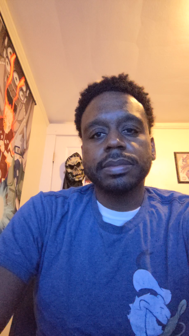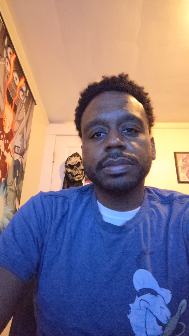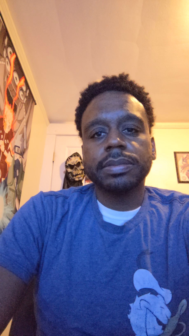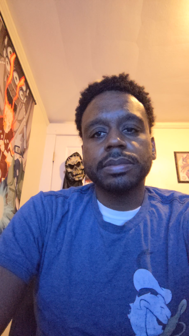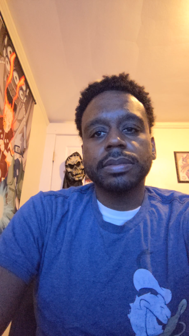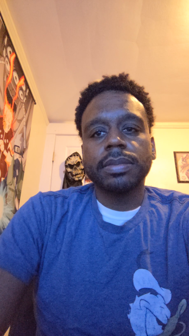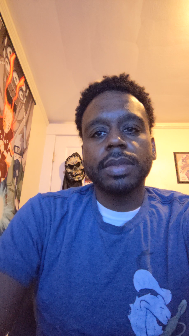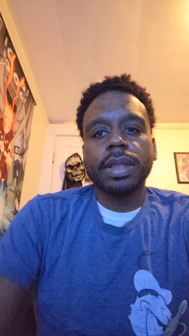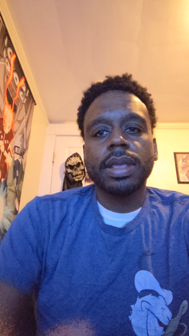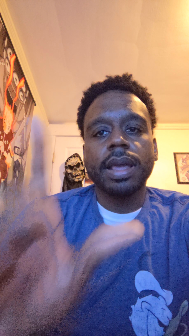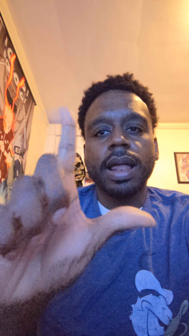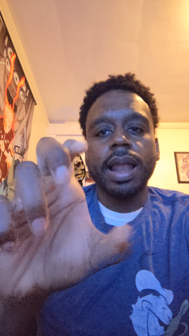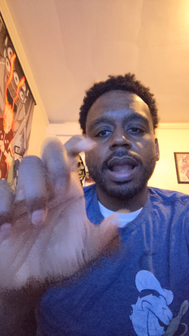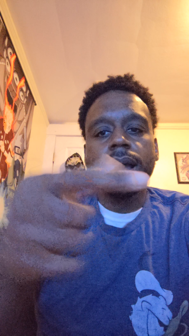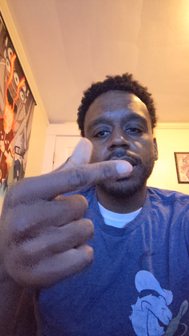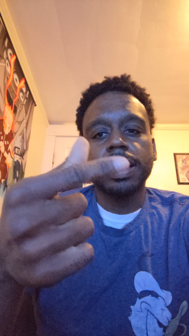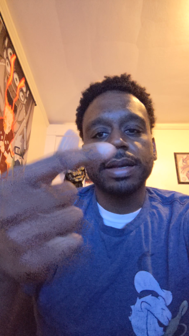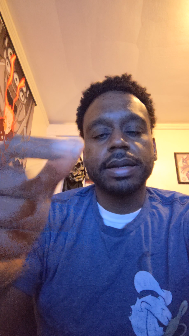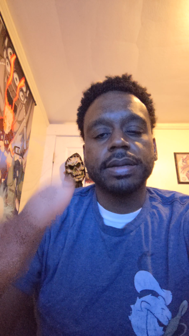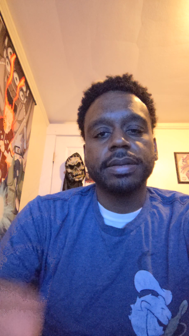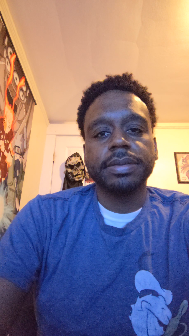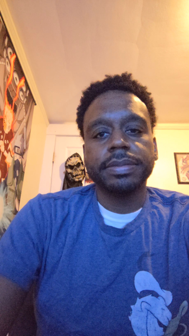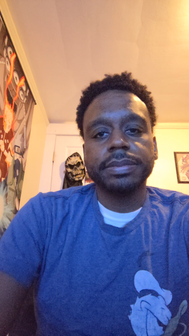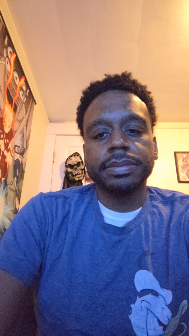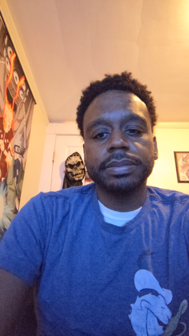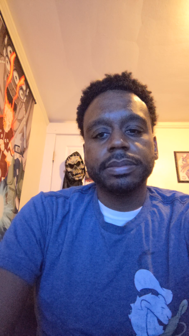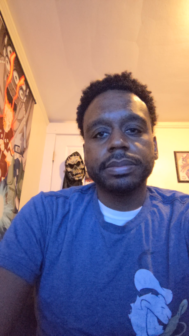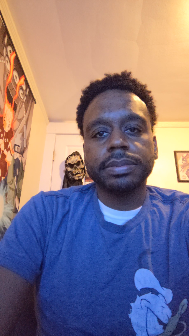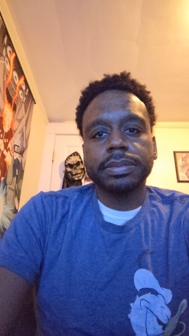leg